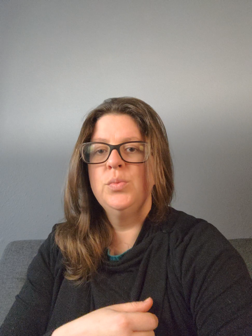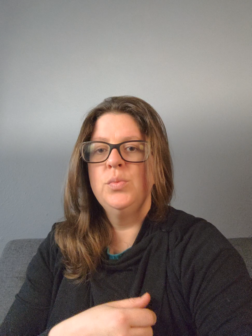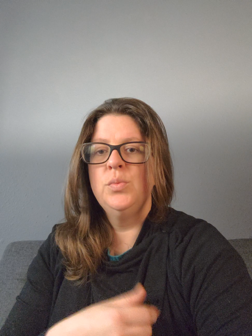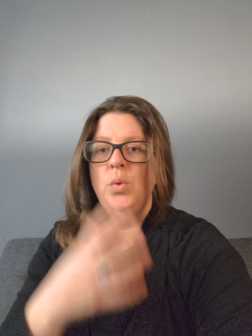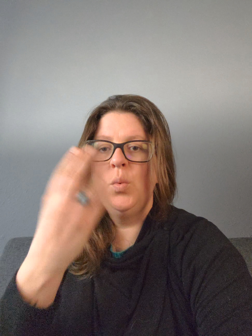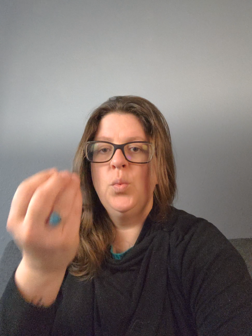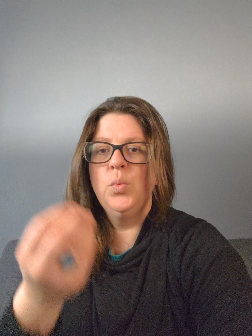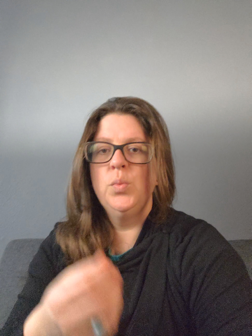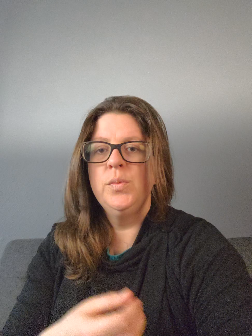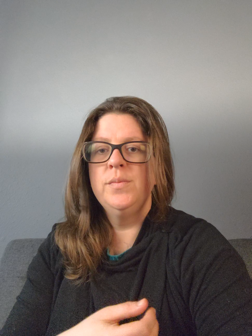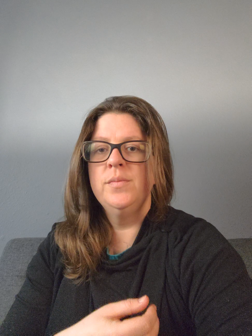go